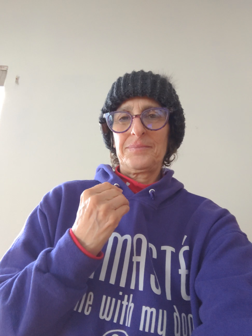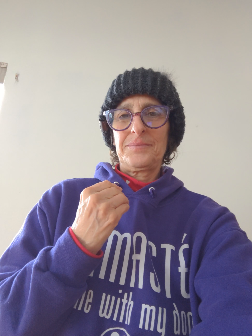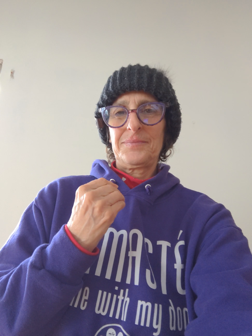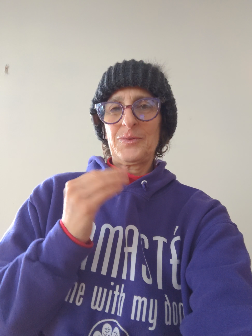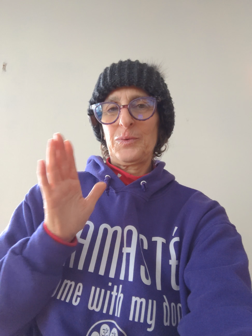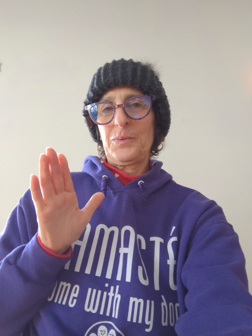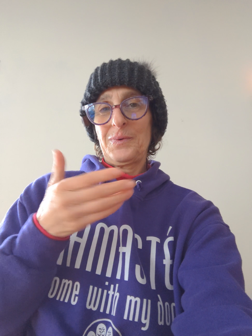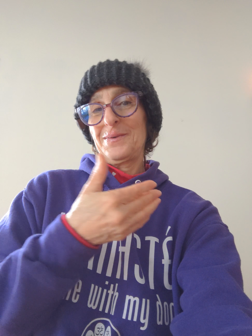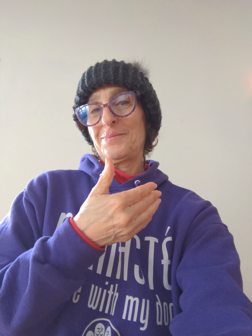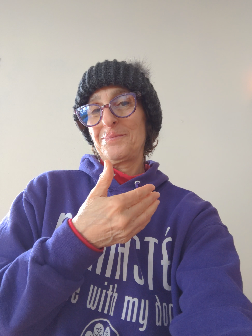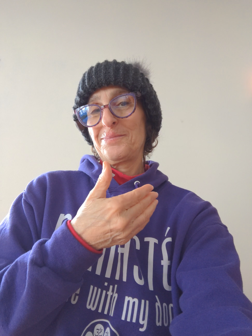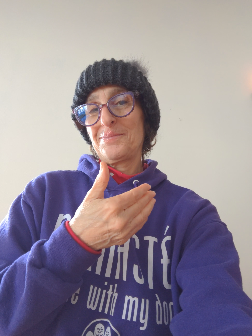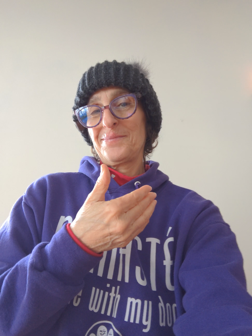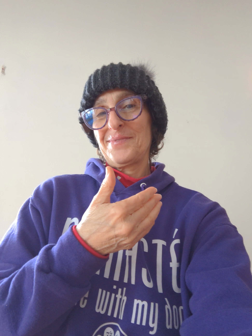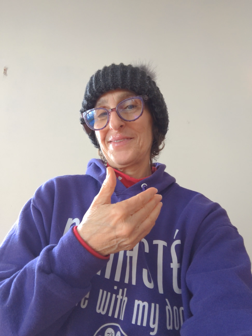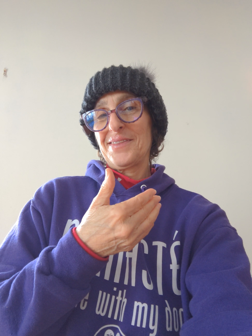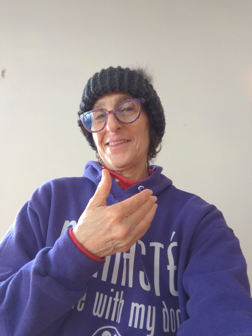room